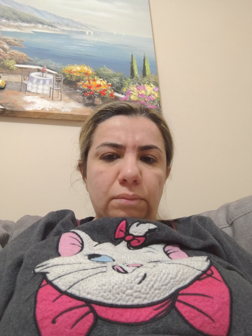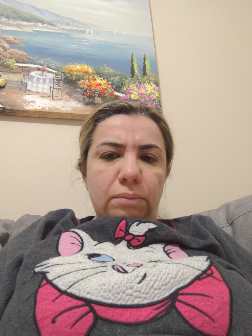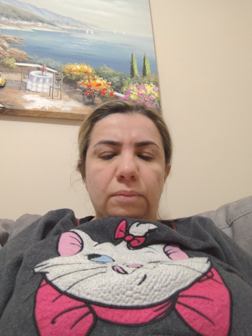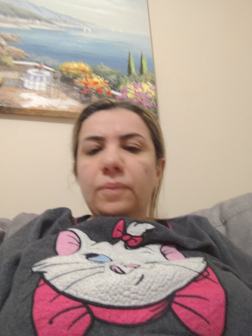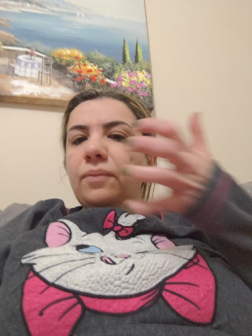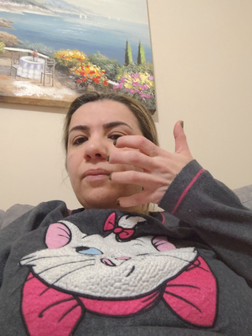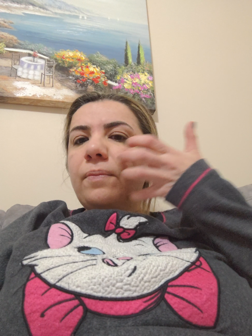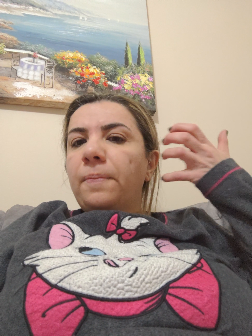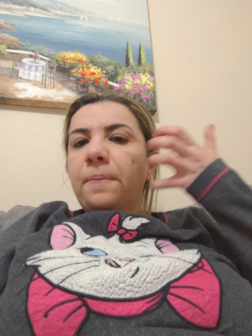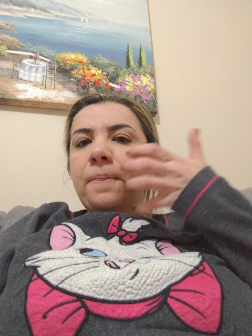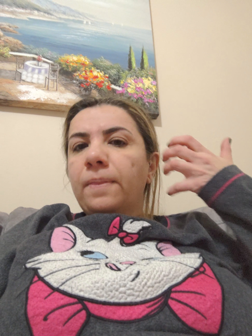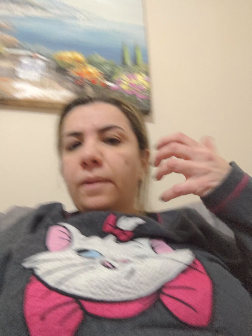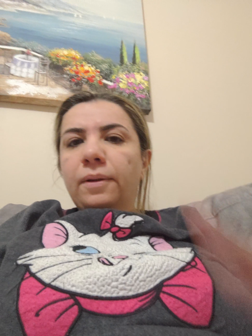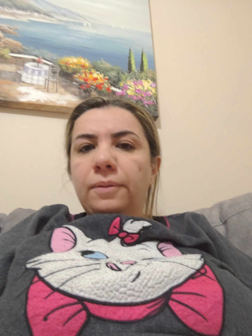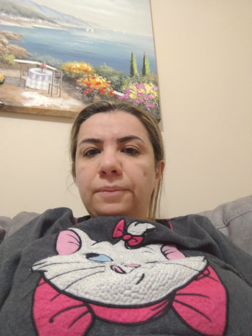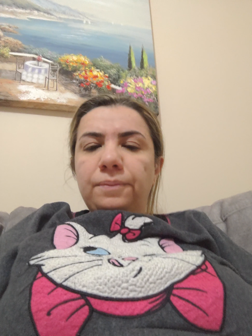tiger